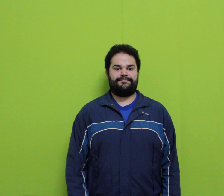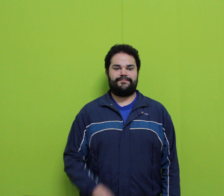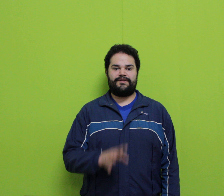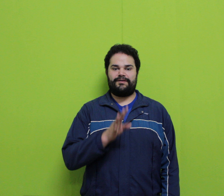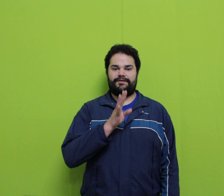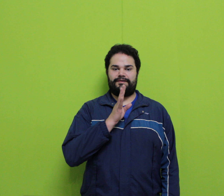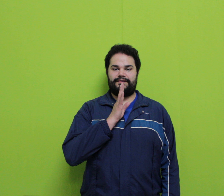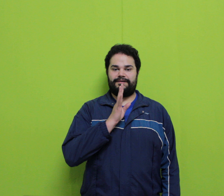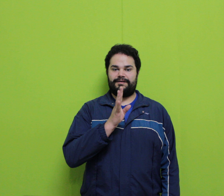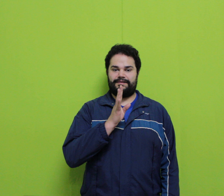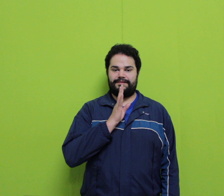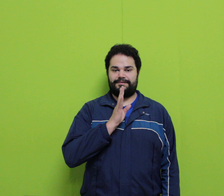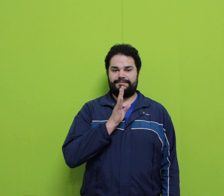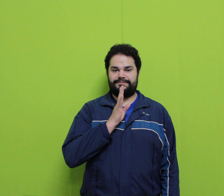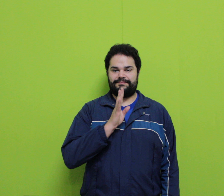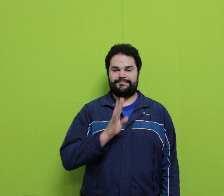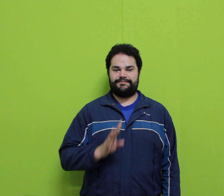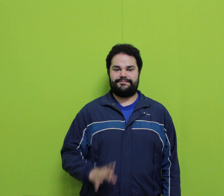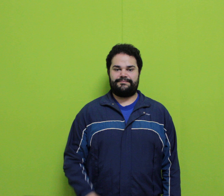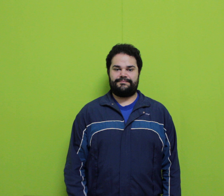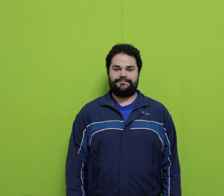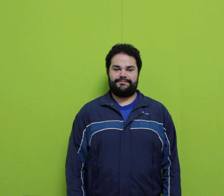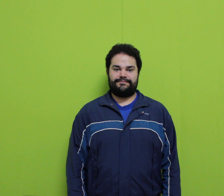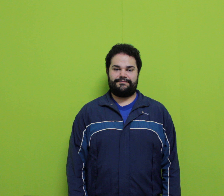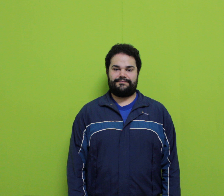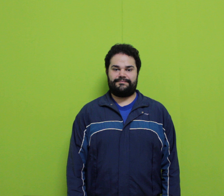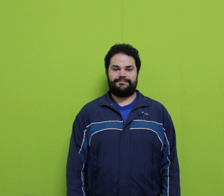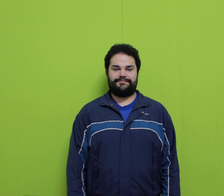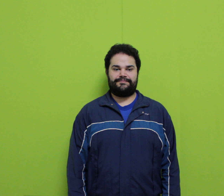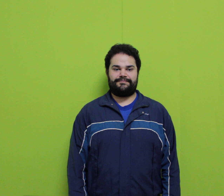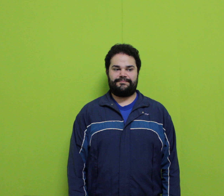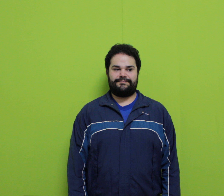conhecer